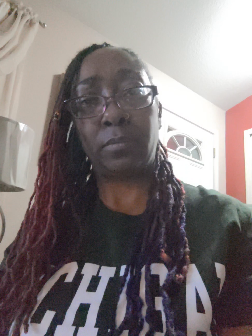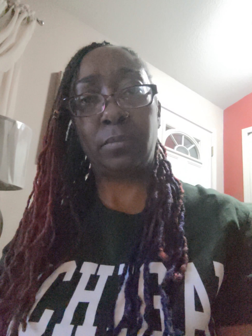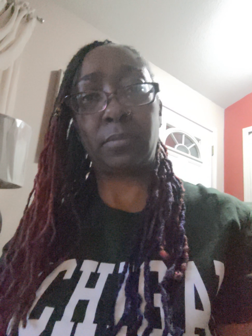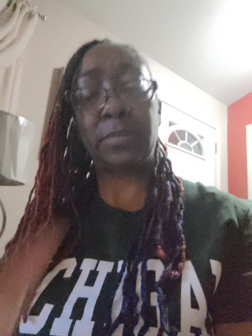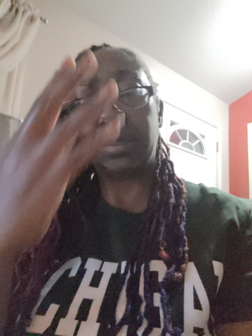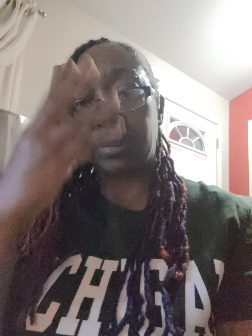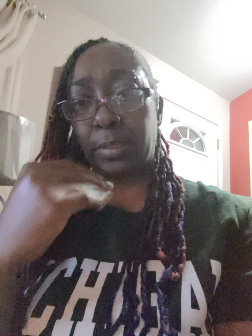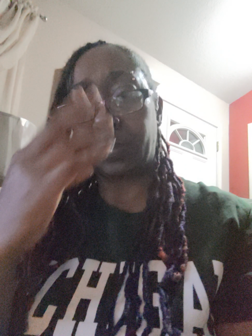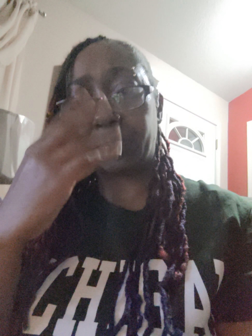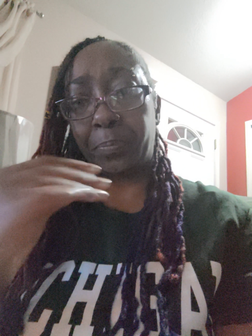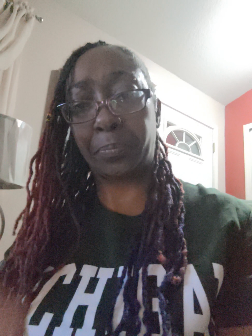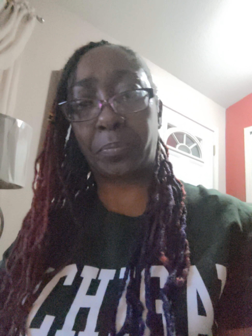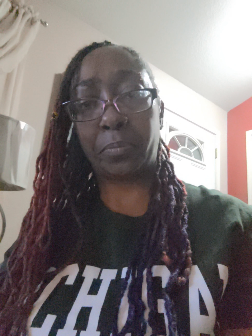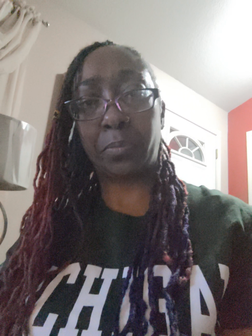sleep